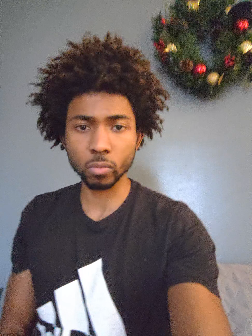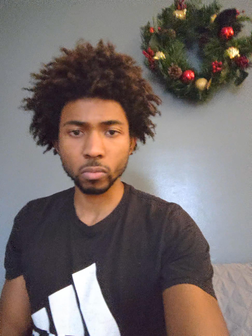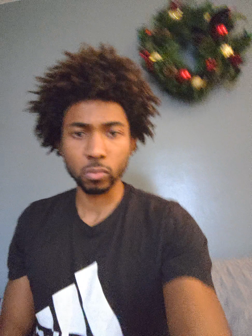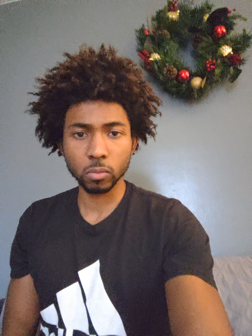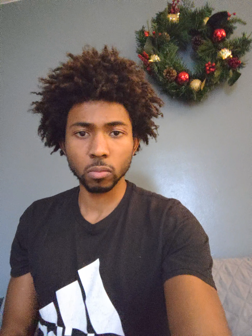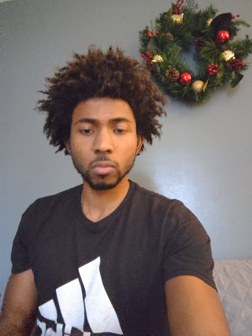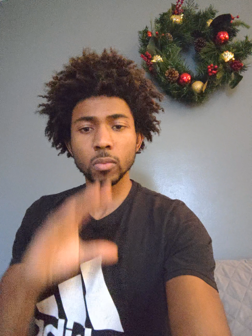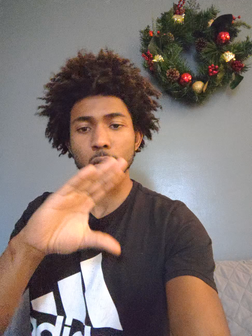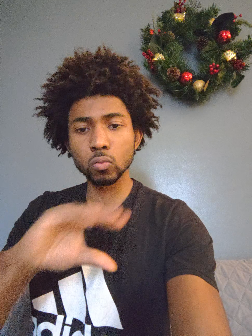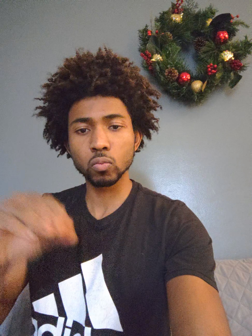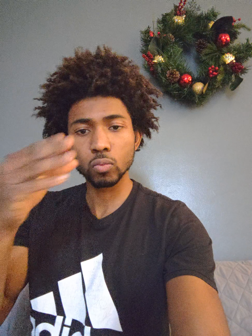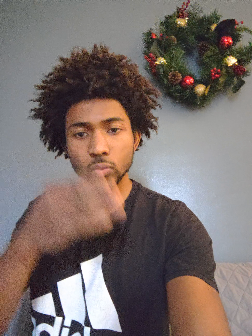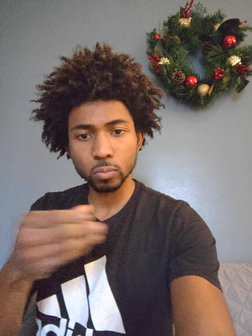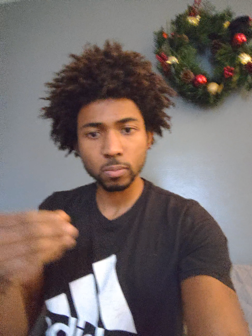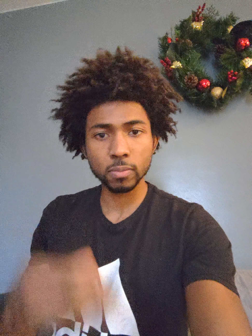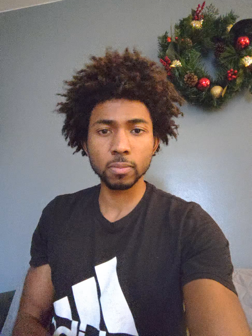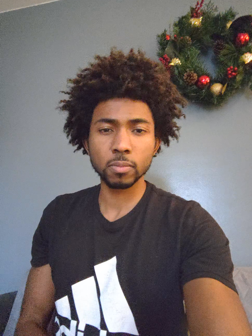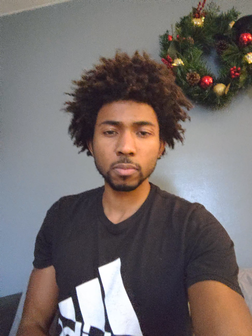story